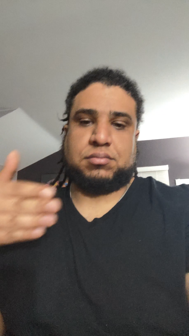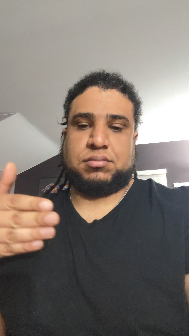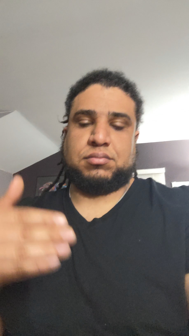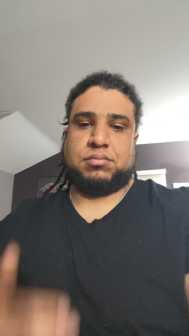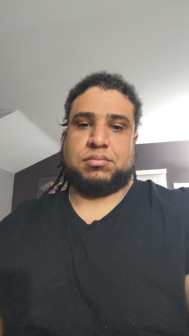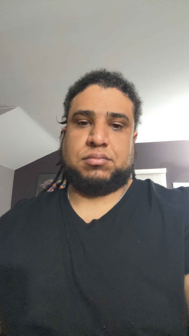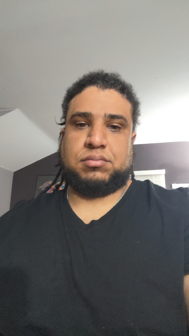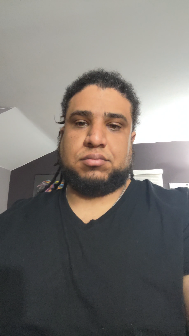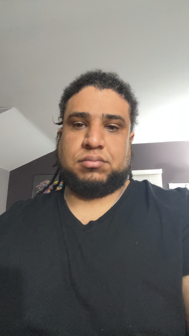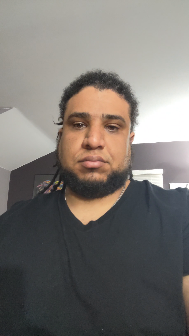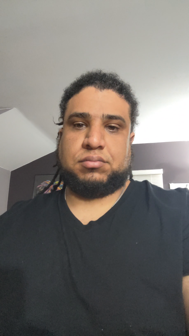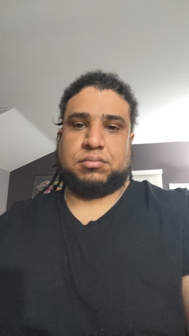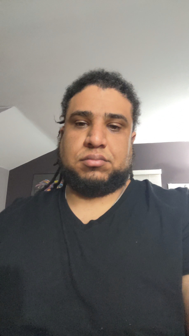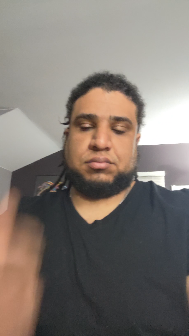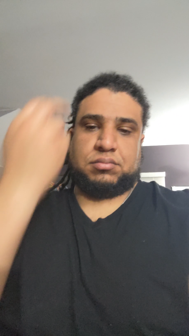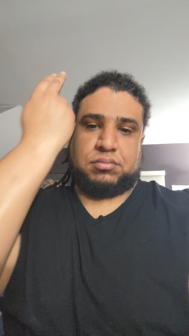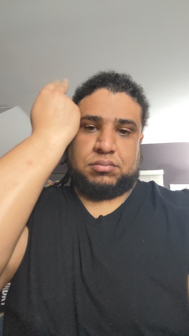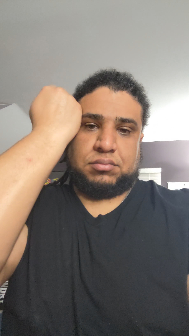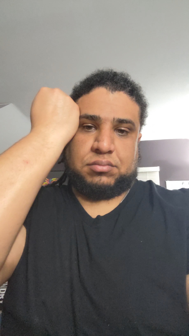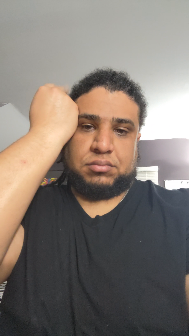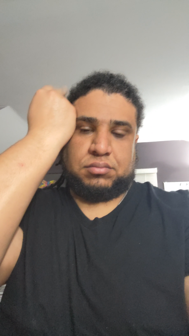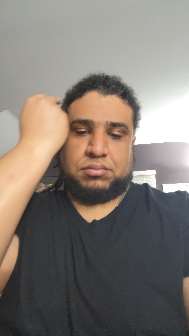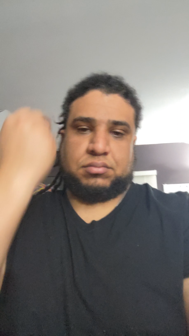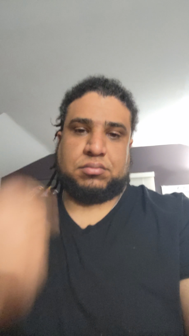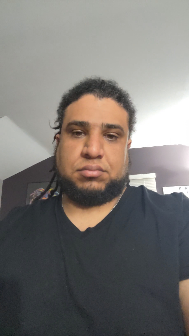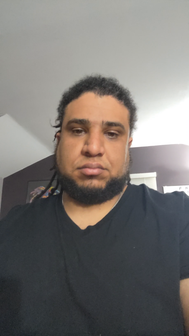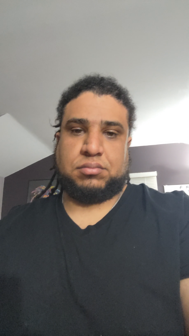bunny